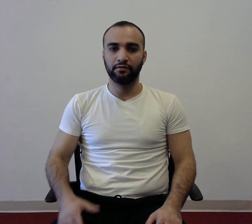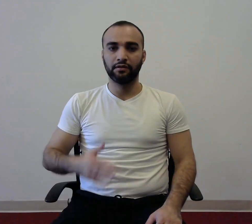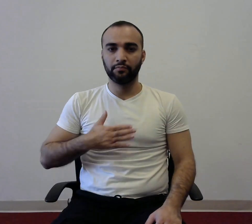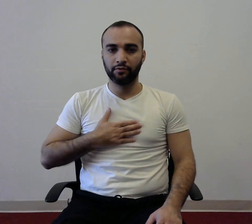mən